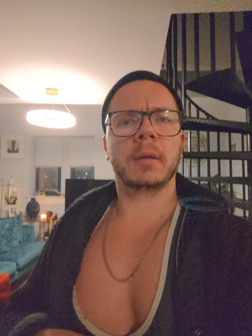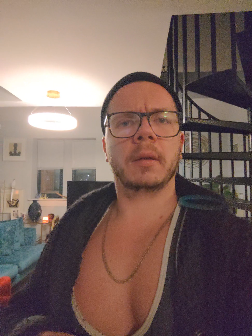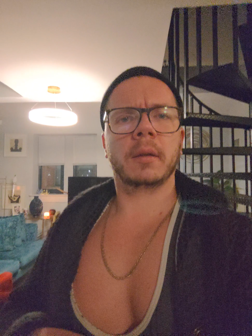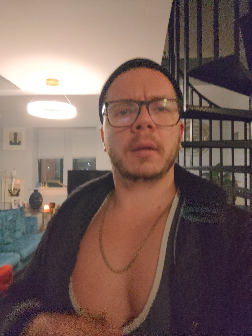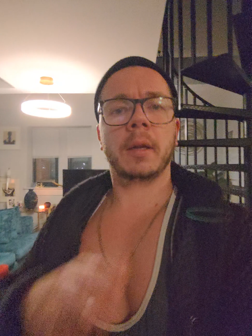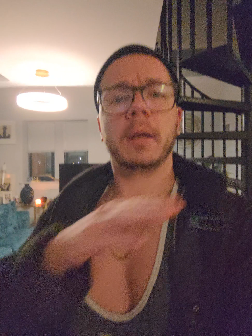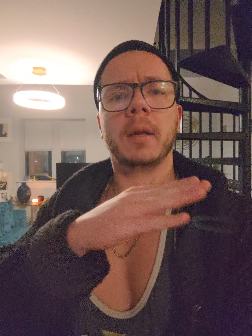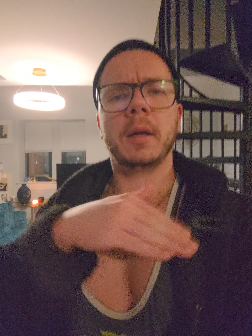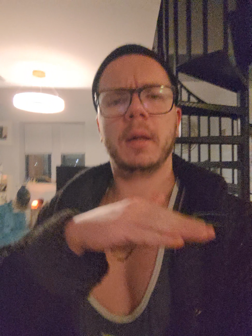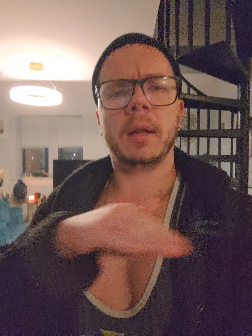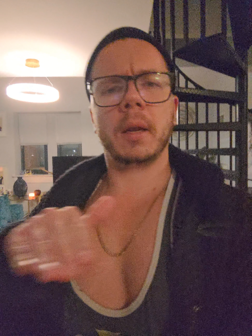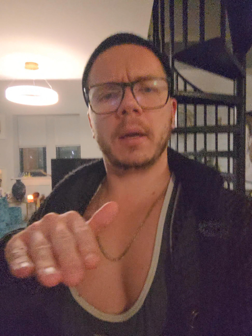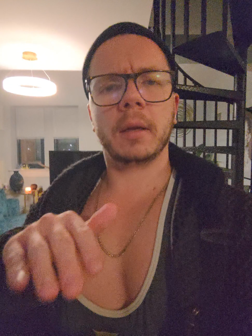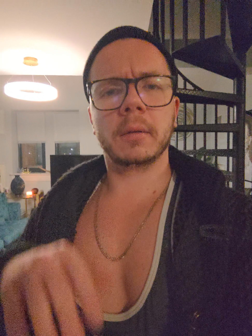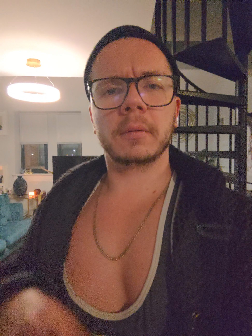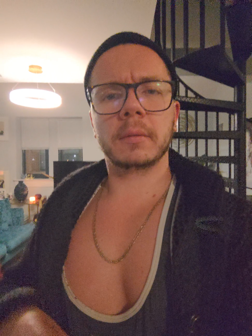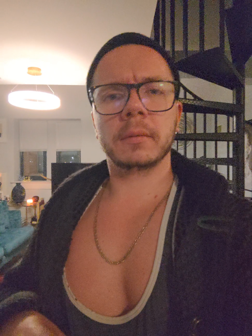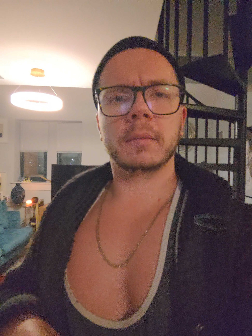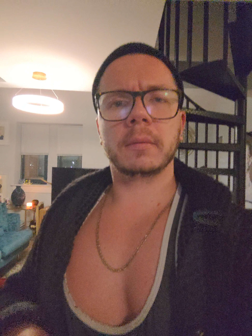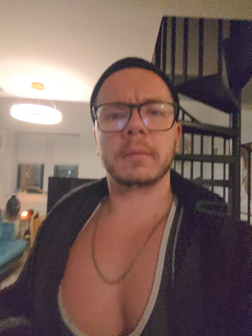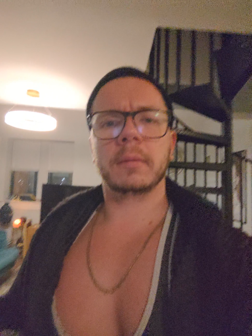clean